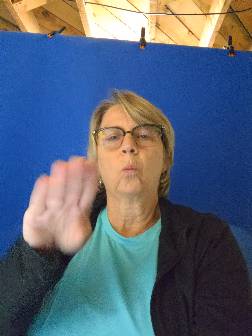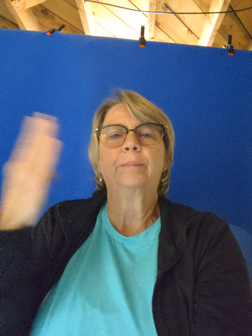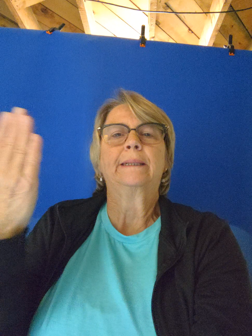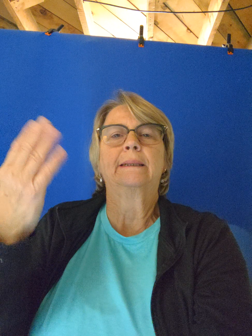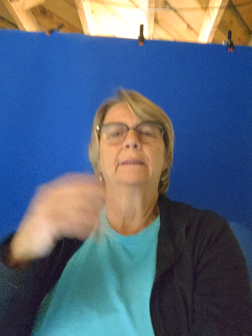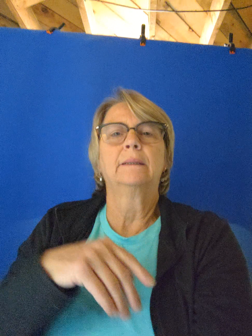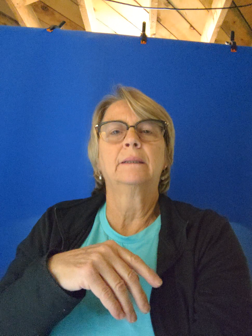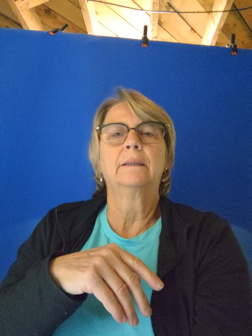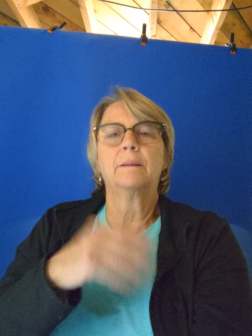open